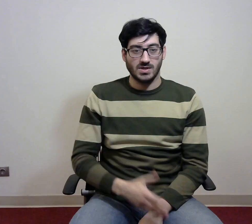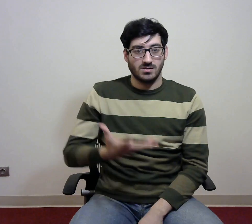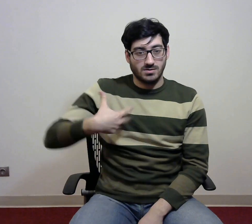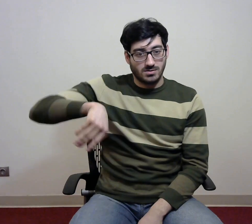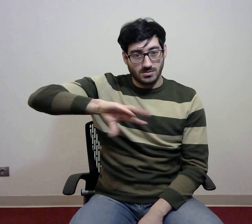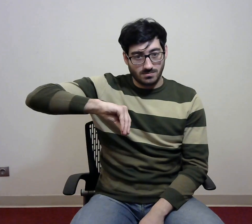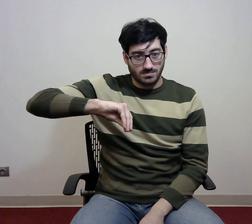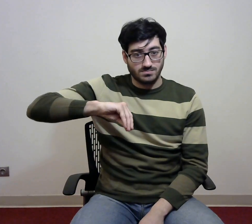hamı